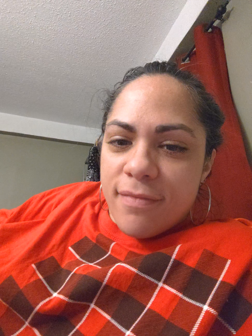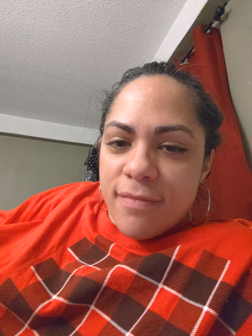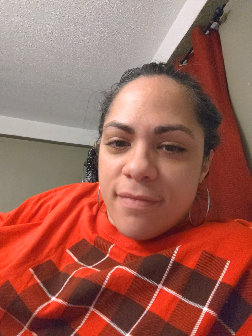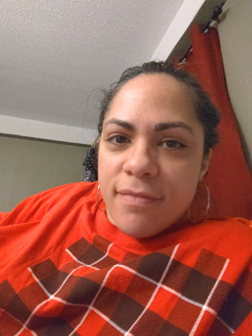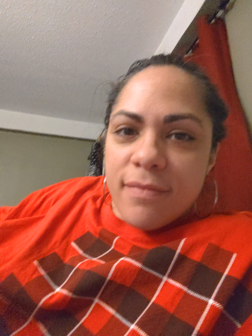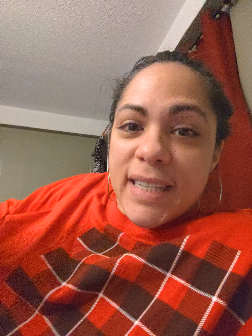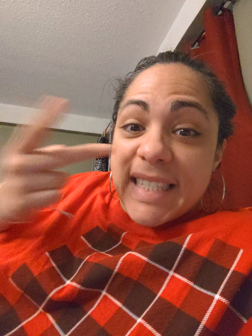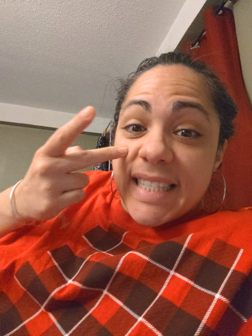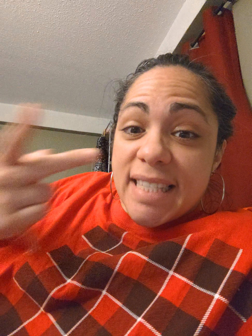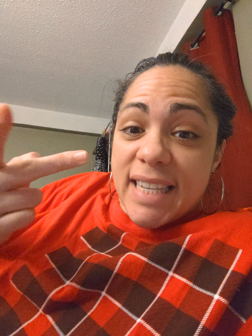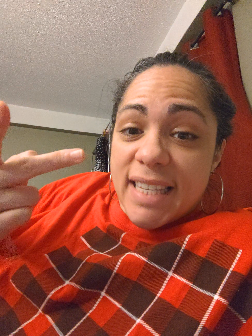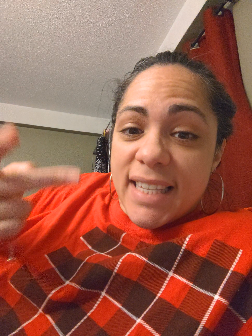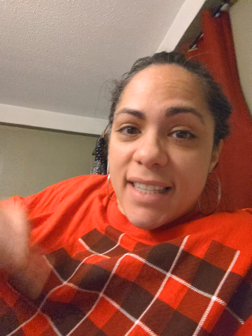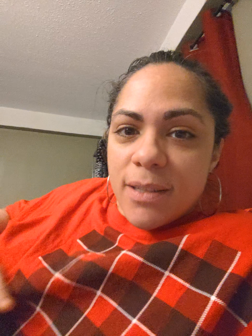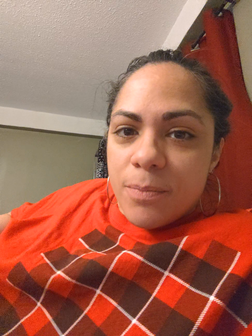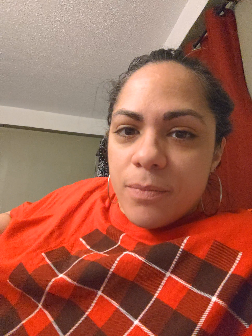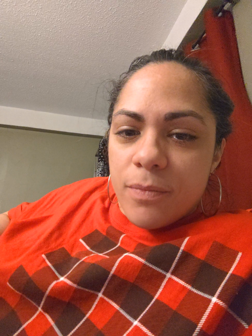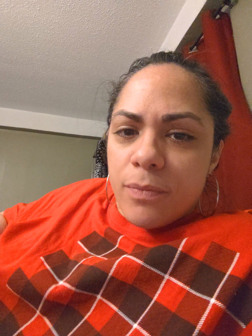see